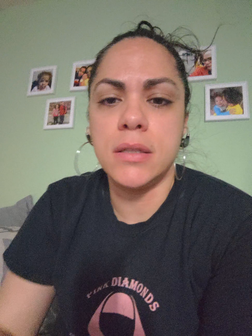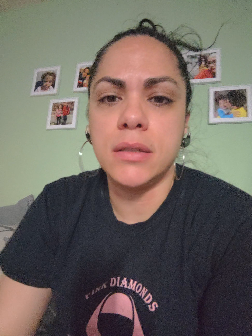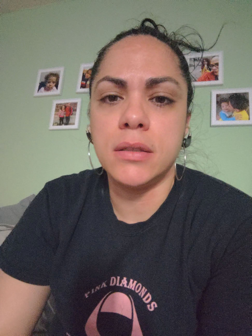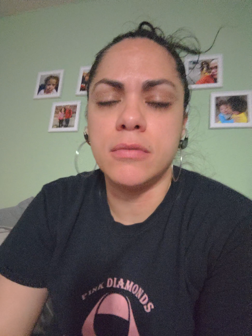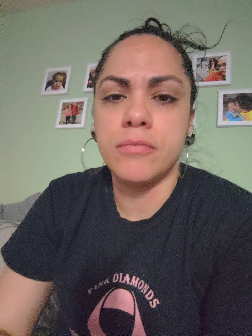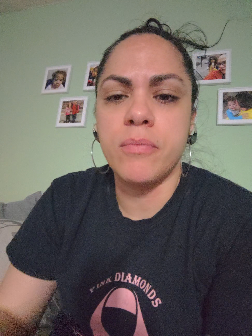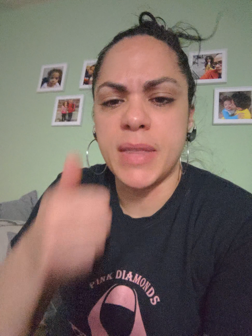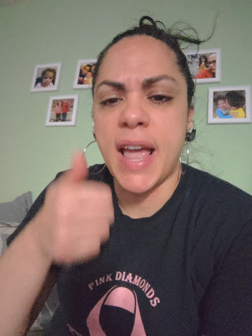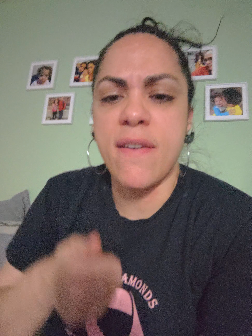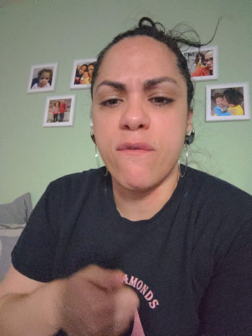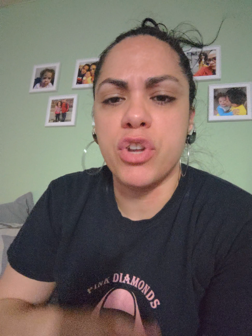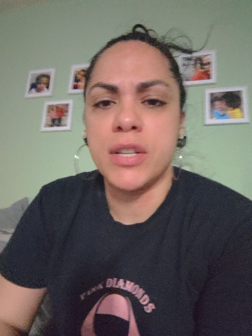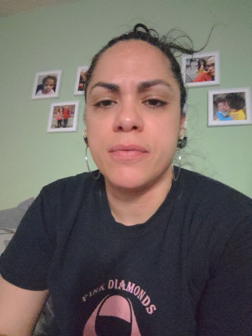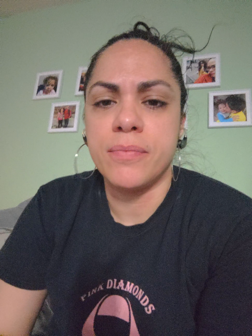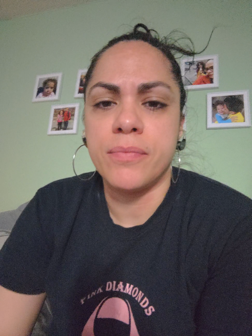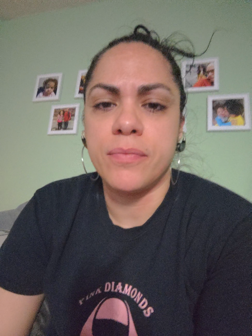every